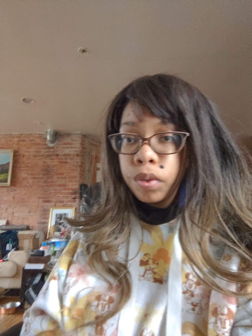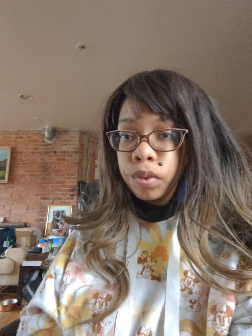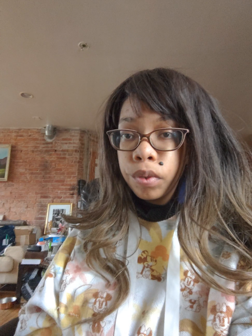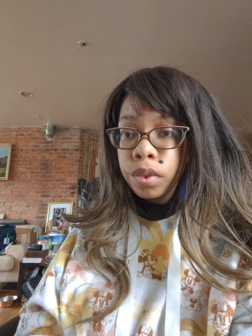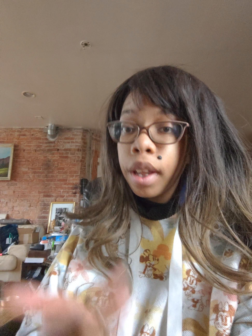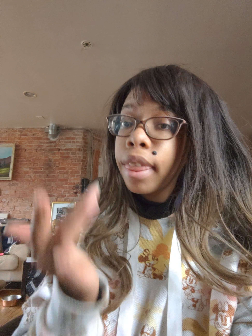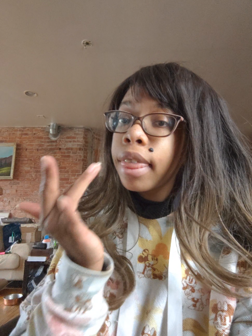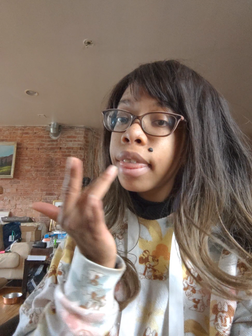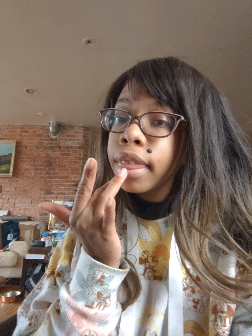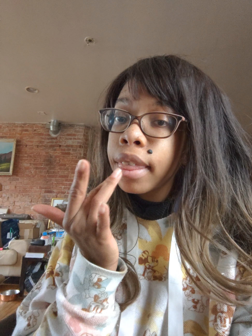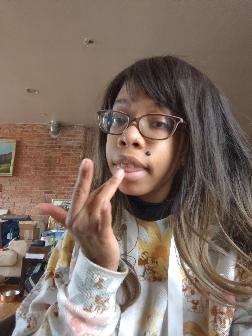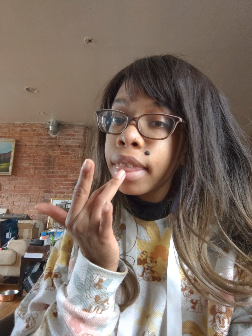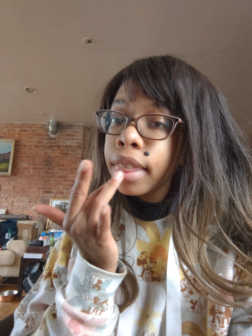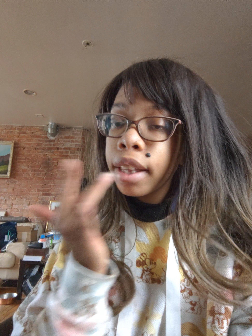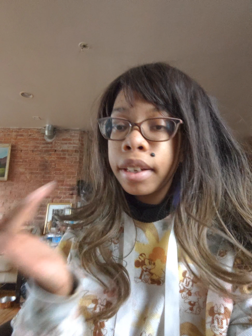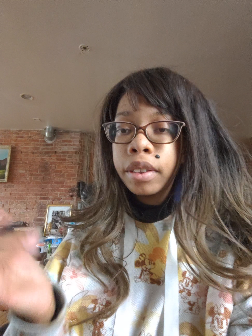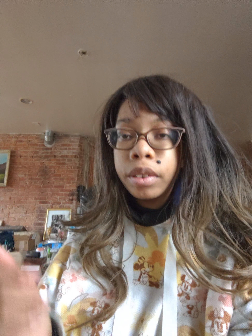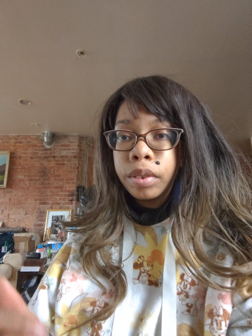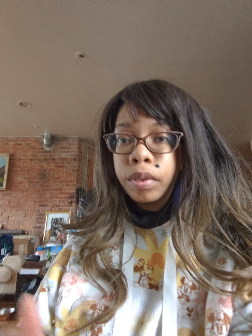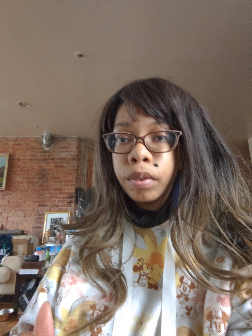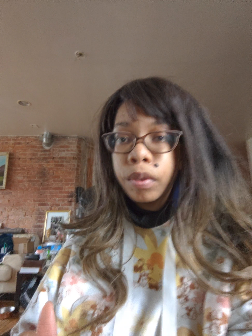taste